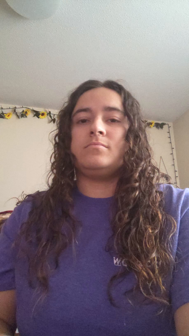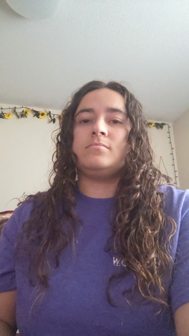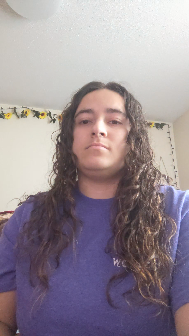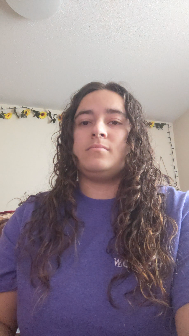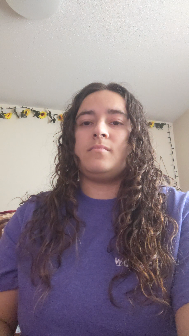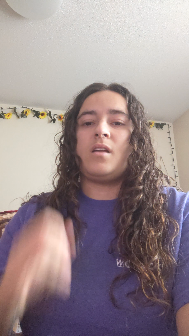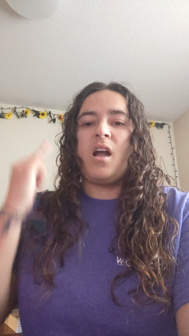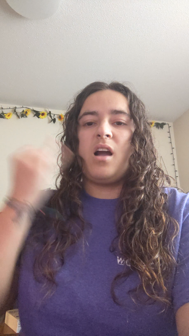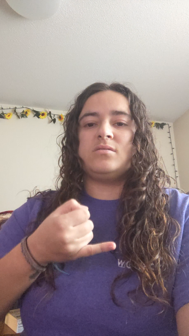last